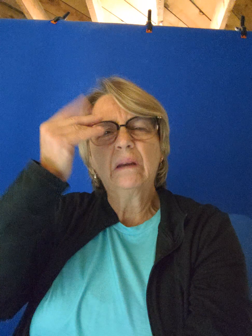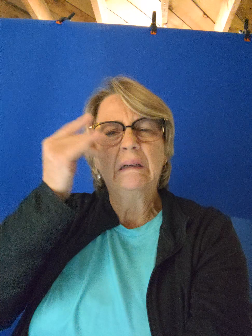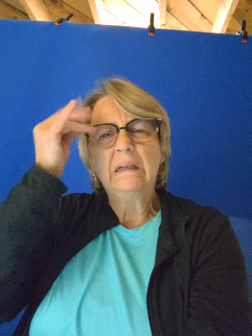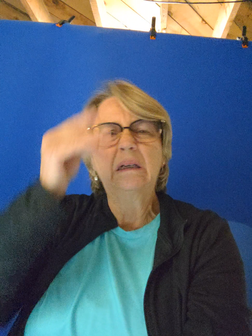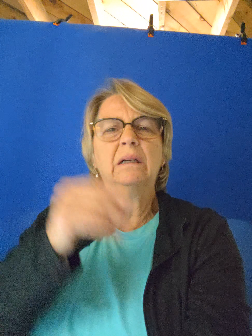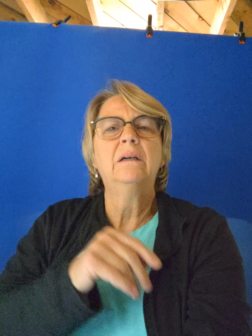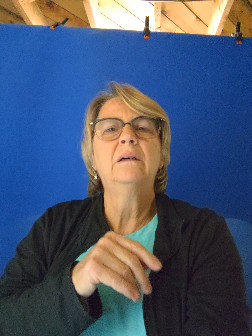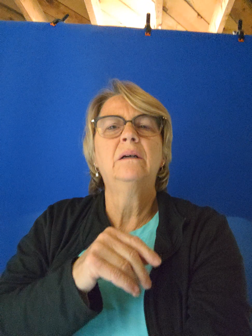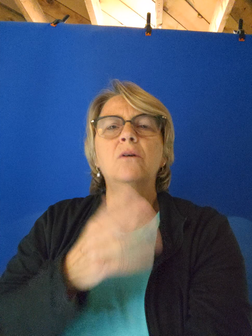think